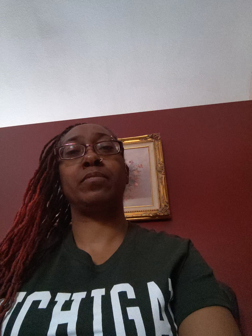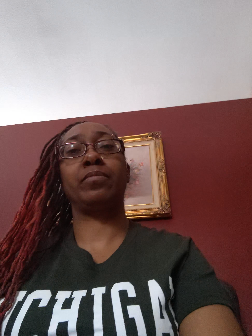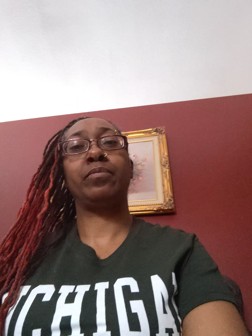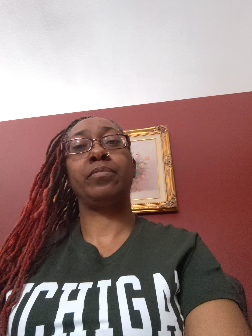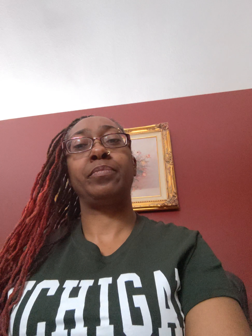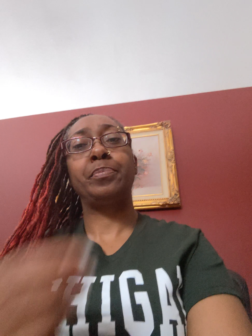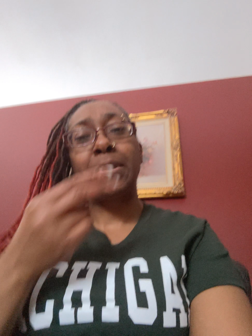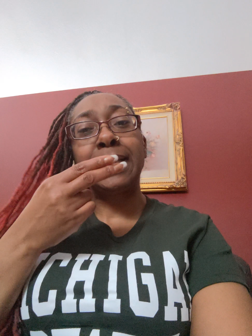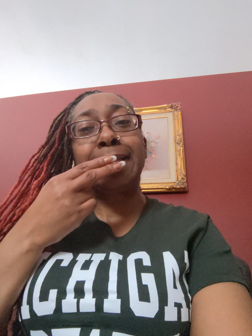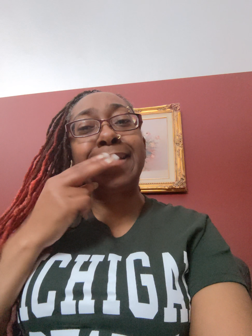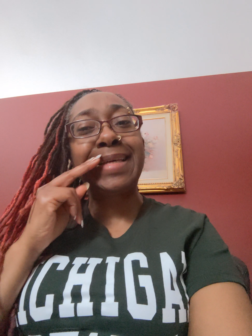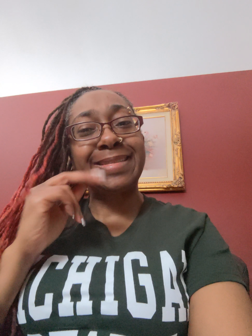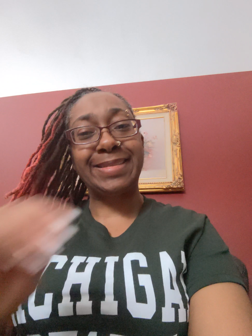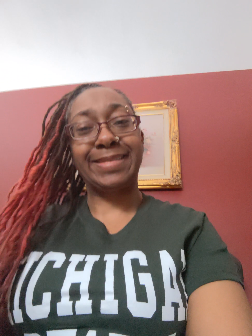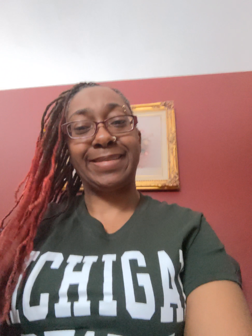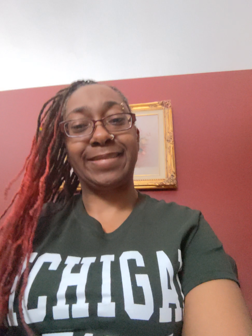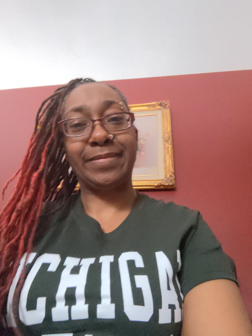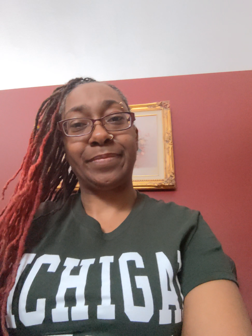kiss